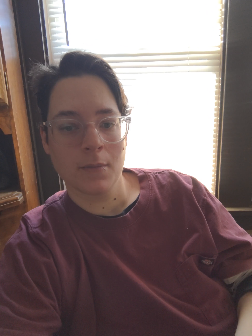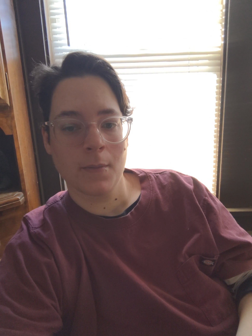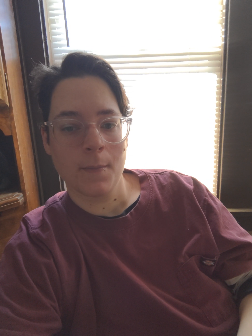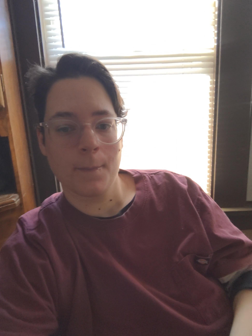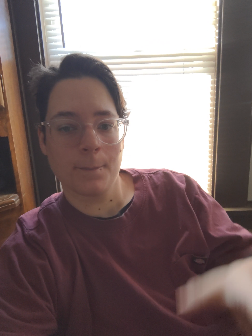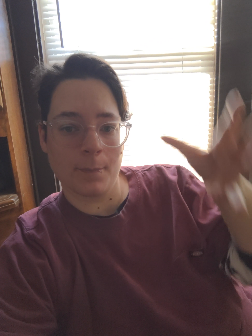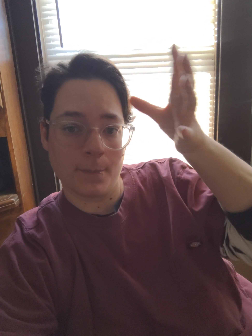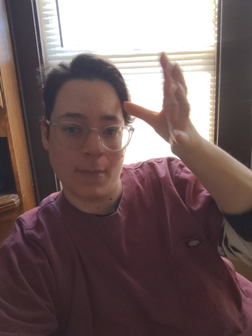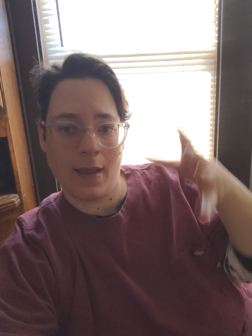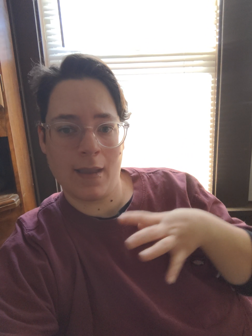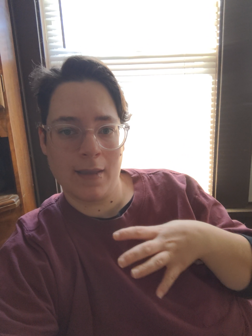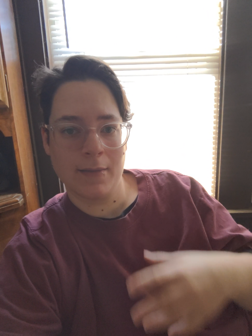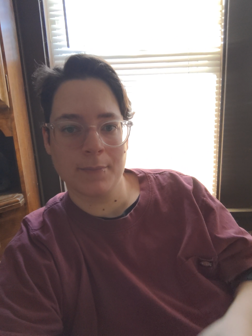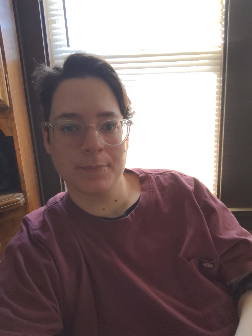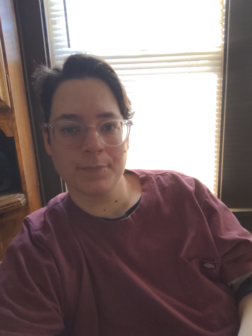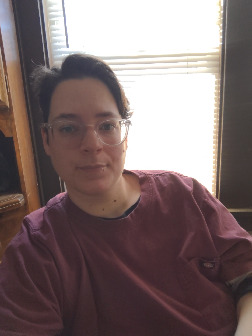man